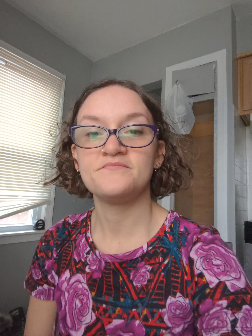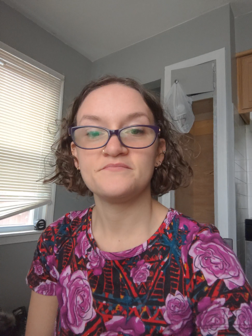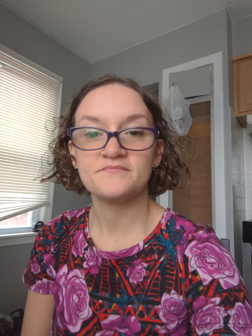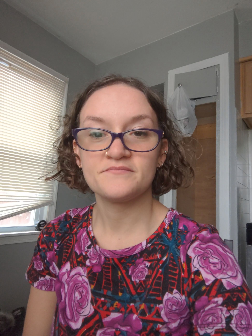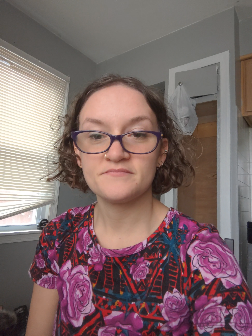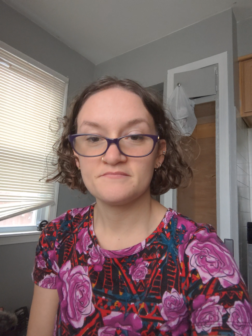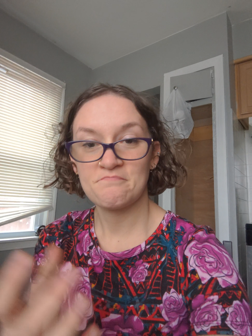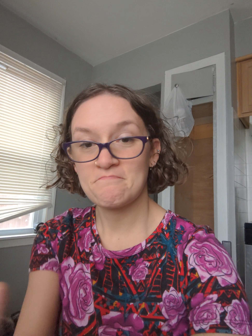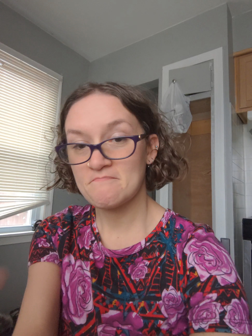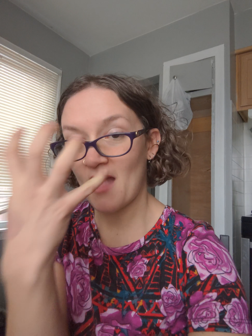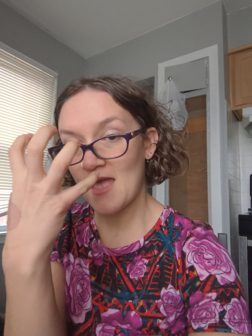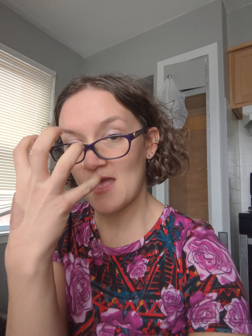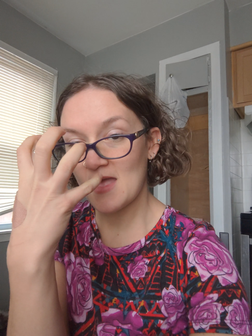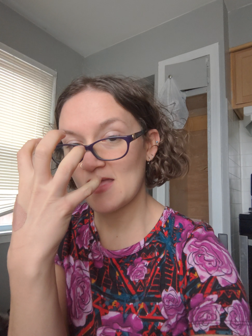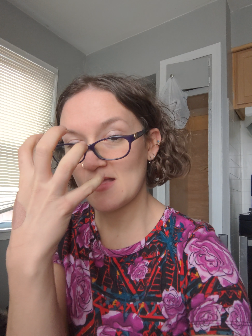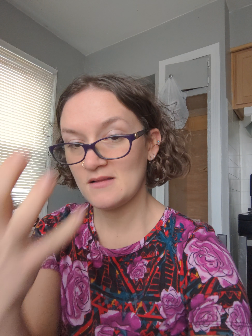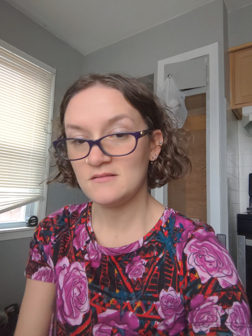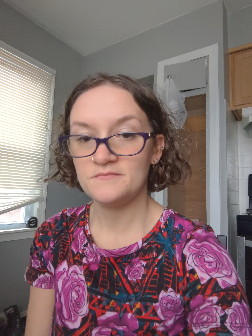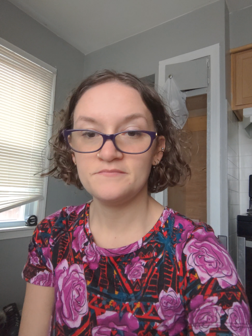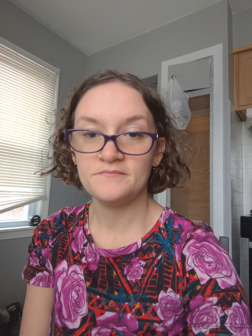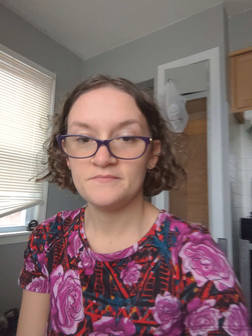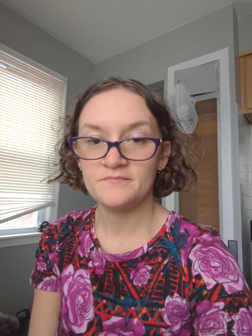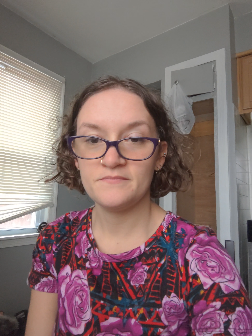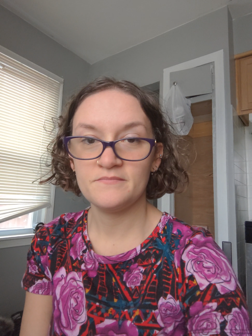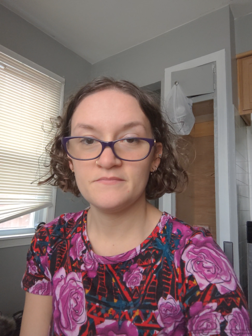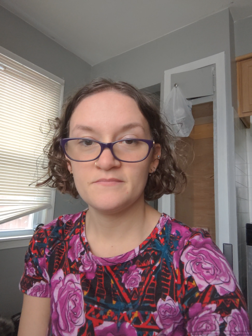mad